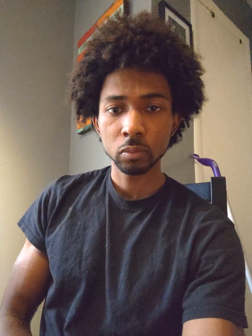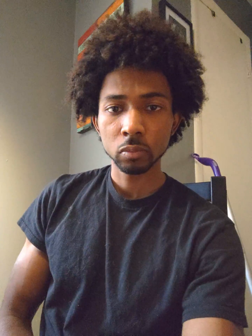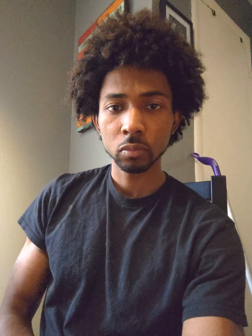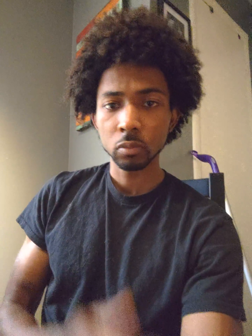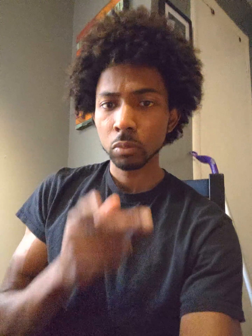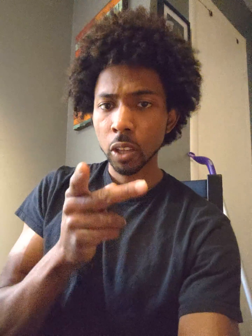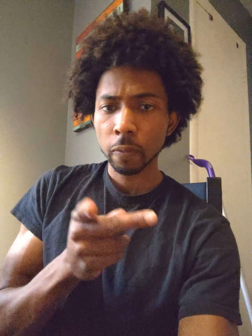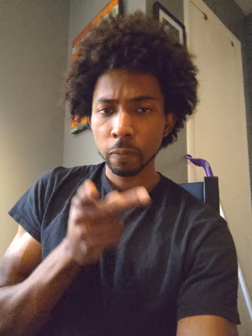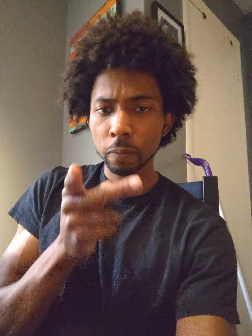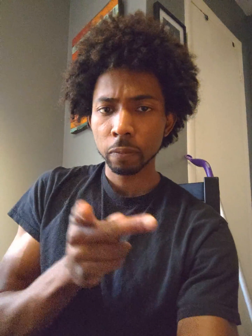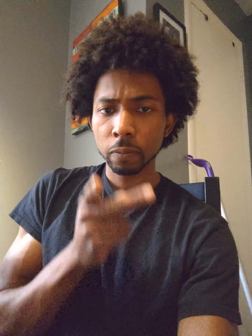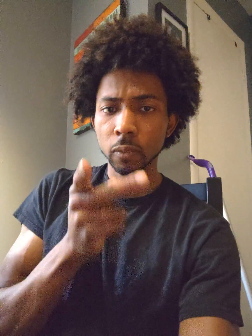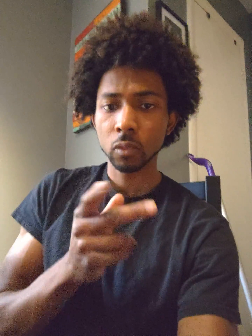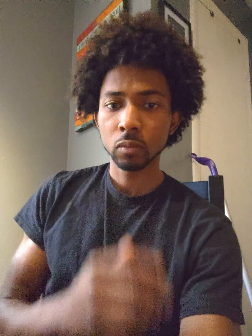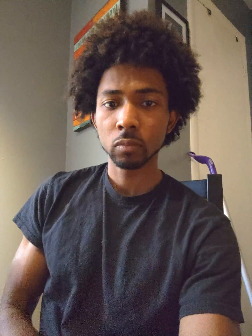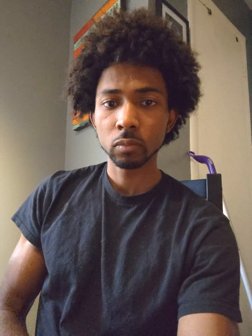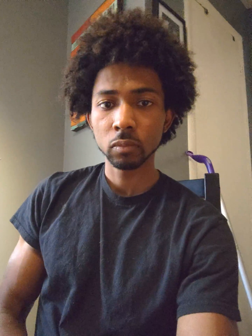careful